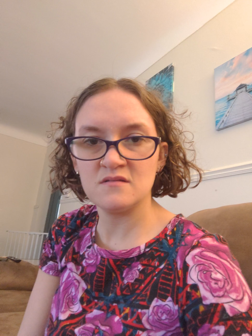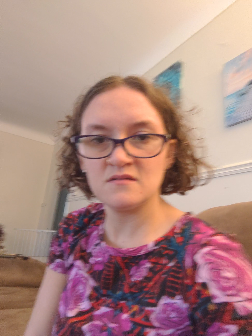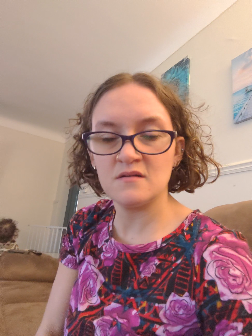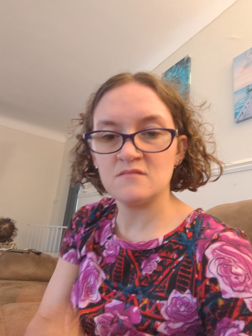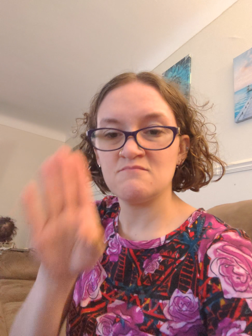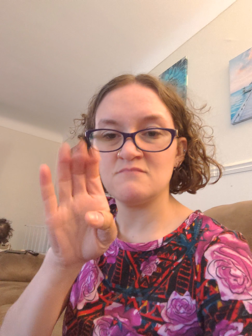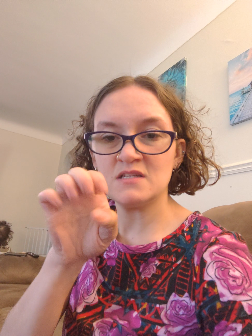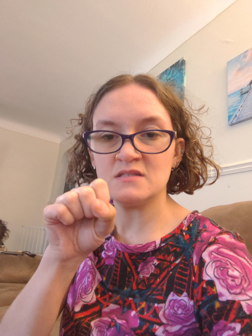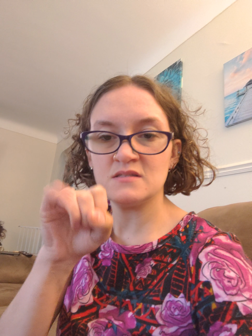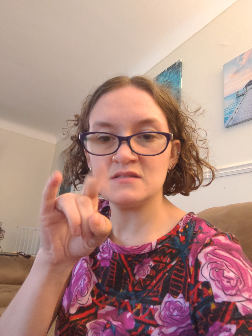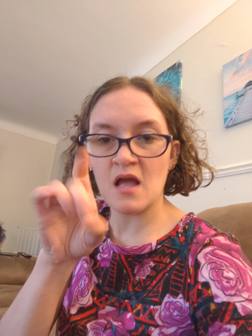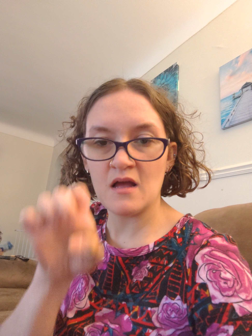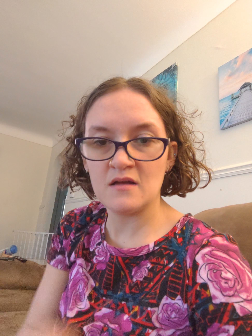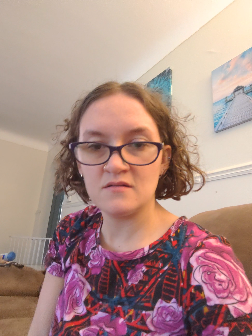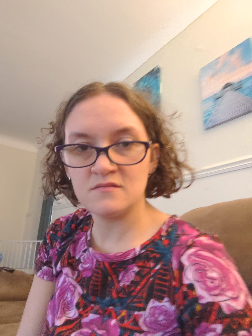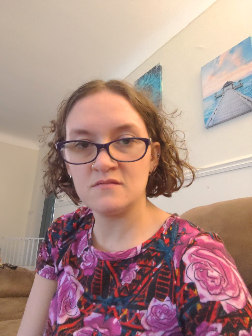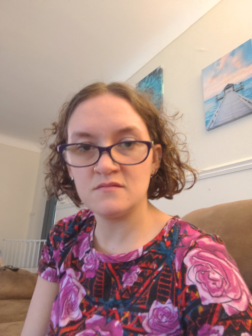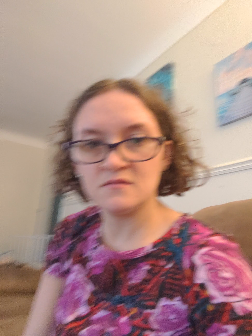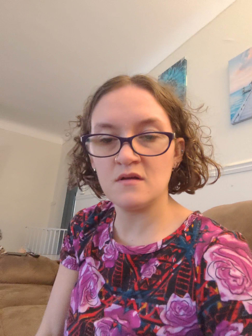beside